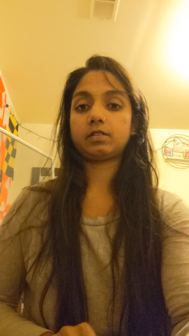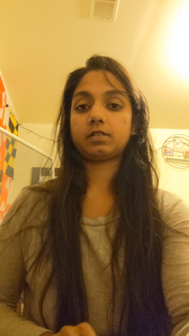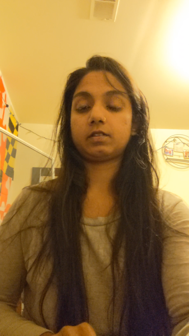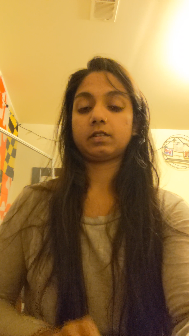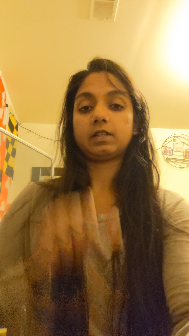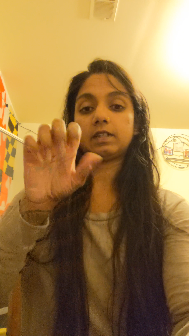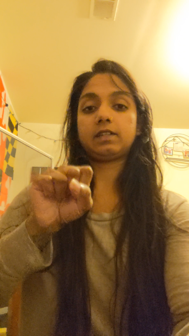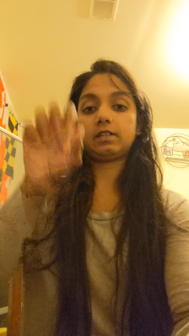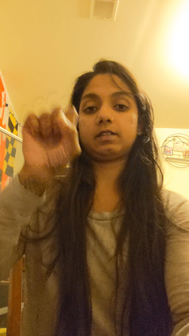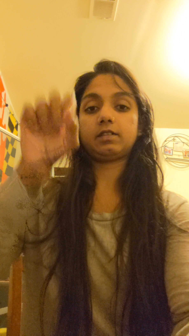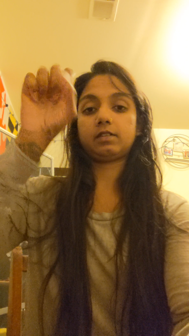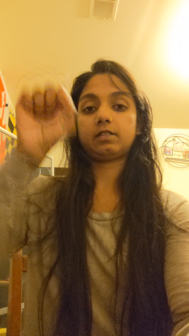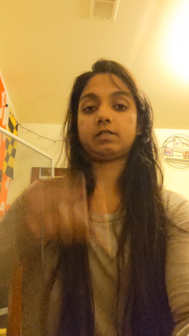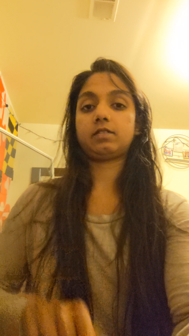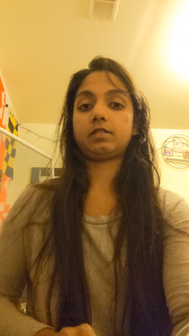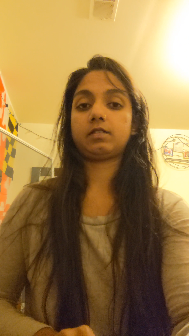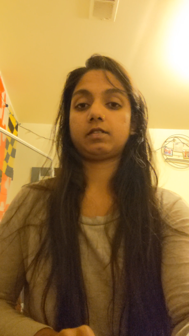ladder